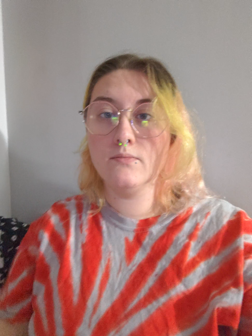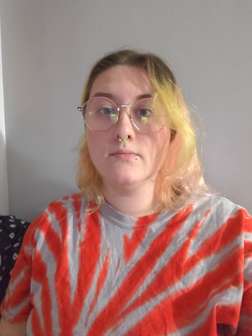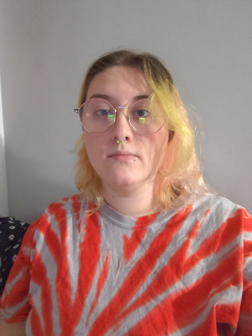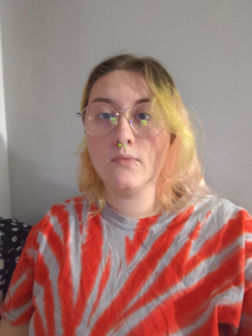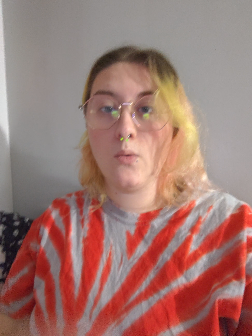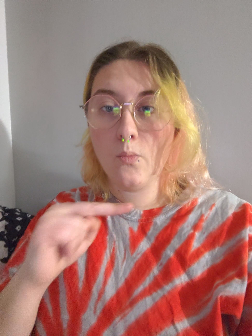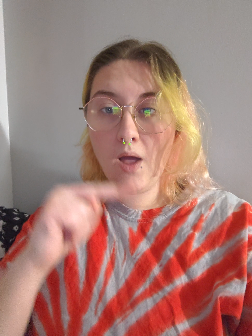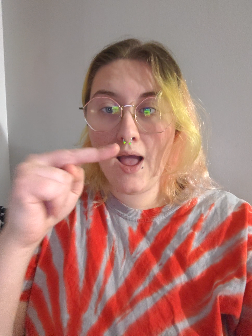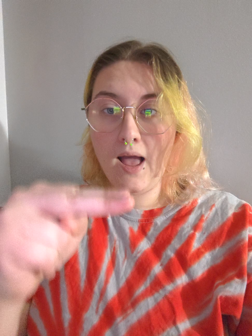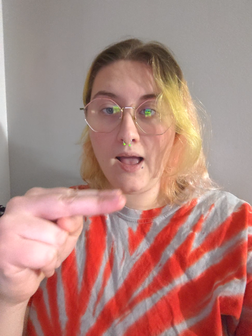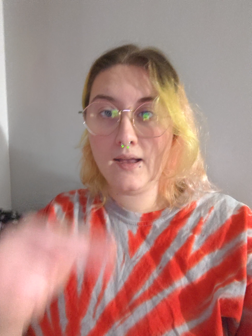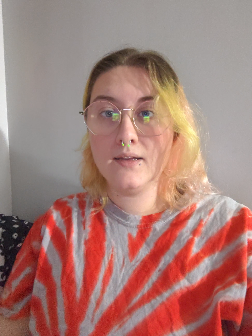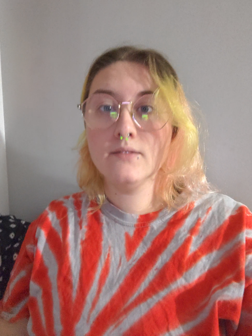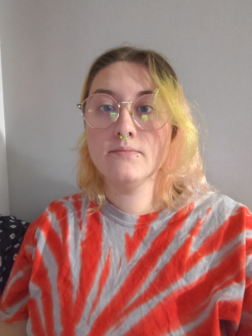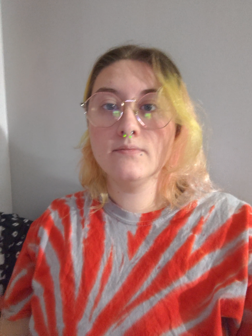ride